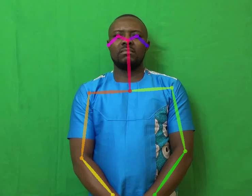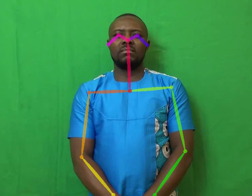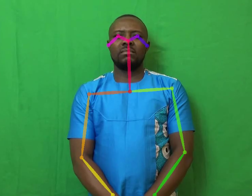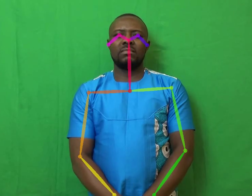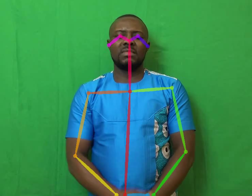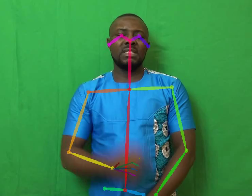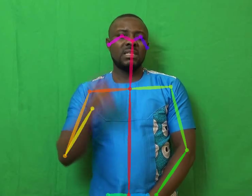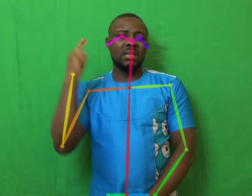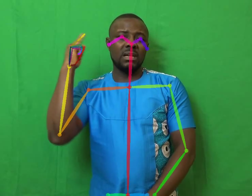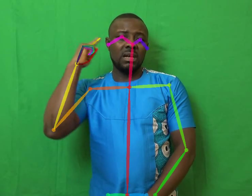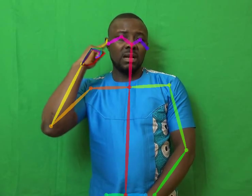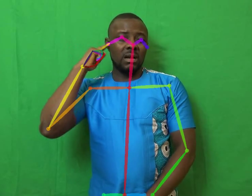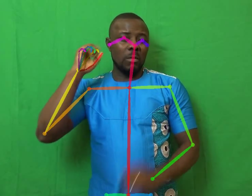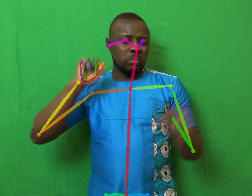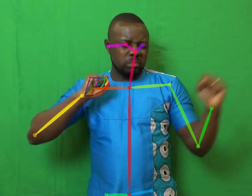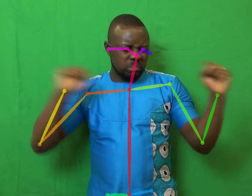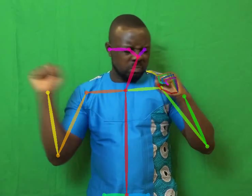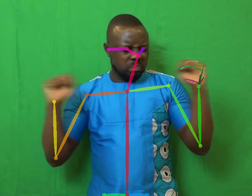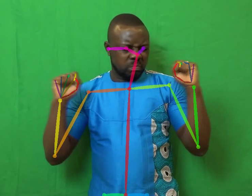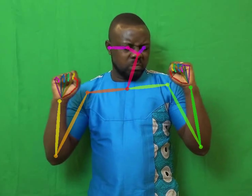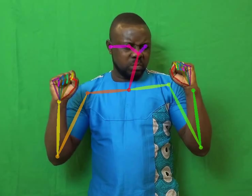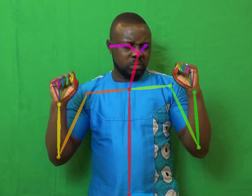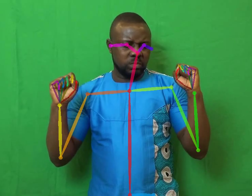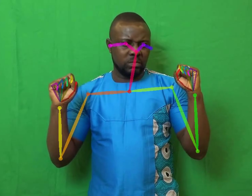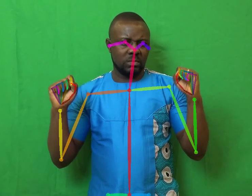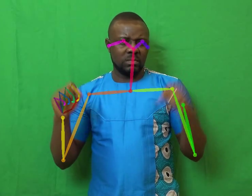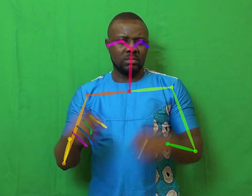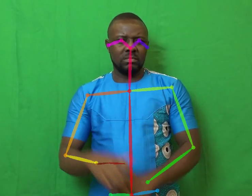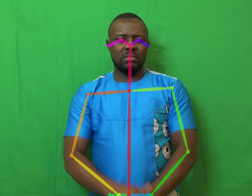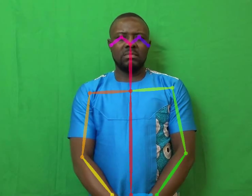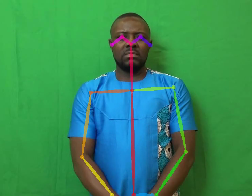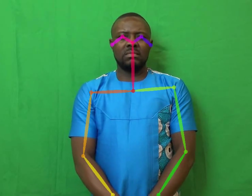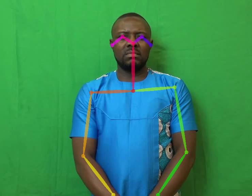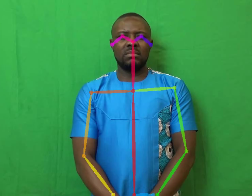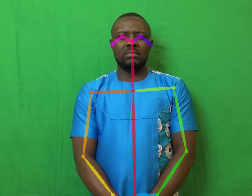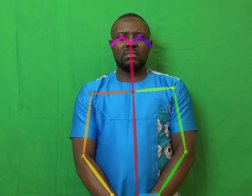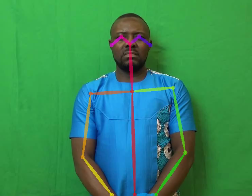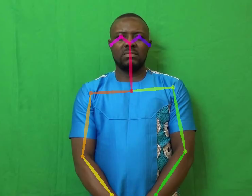thunder